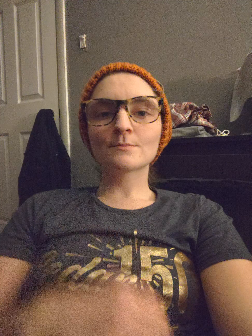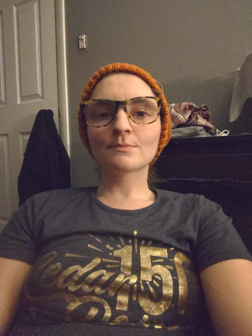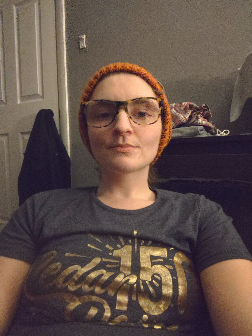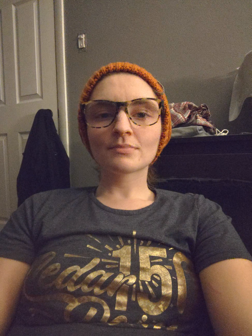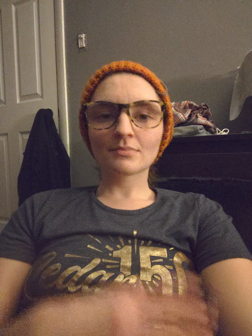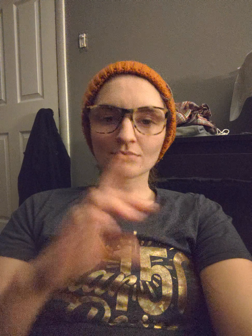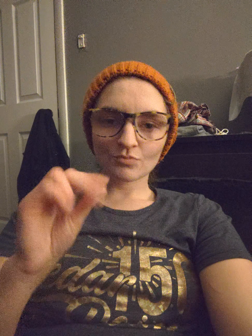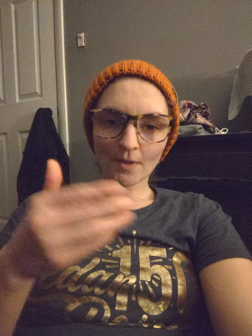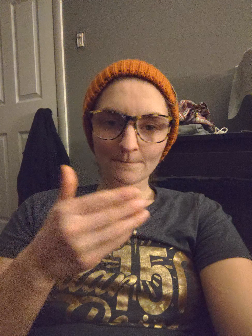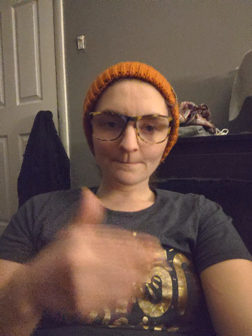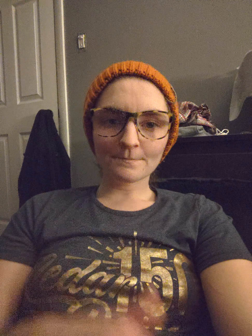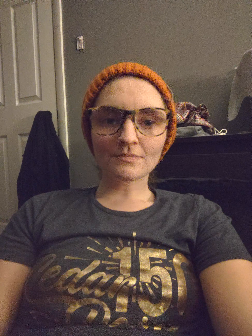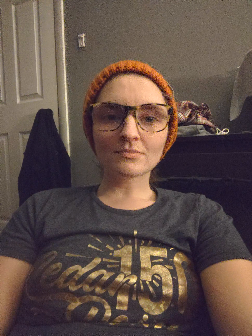puppy